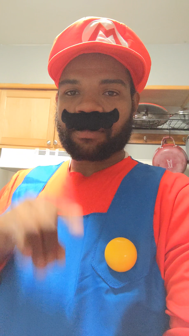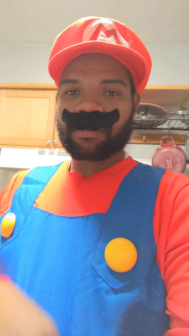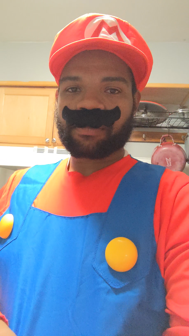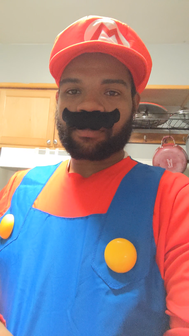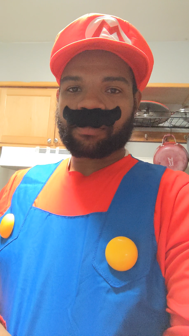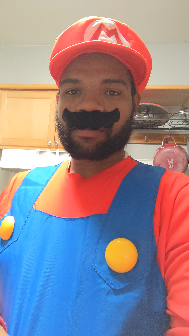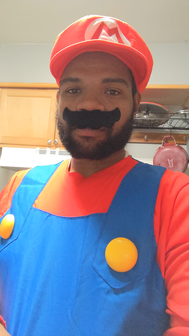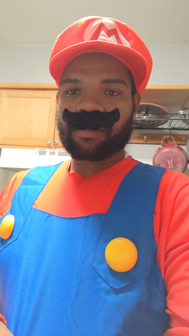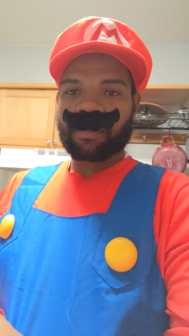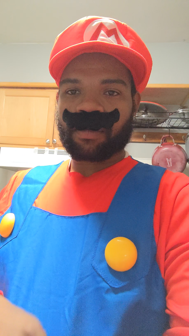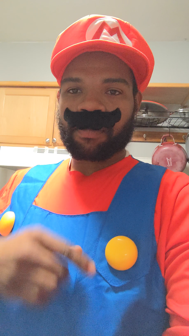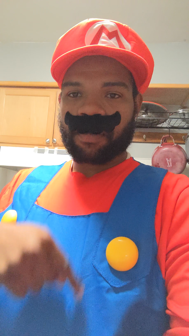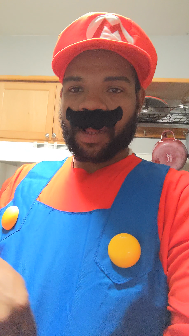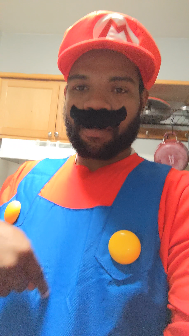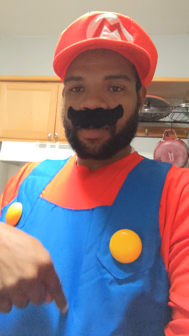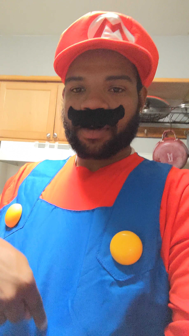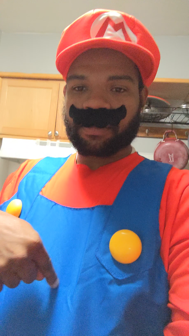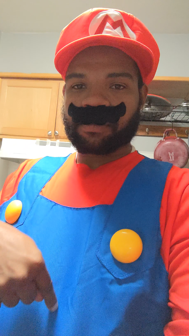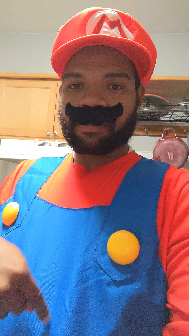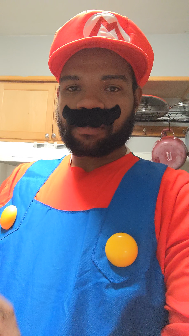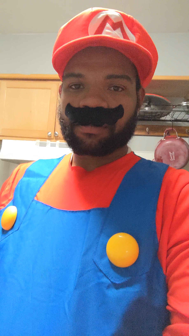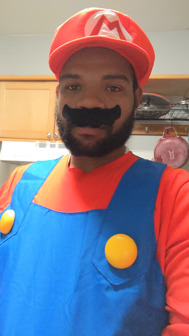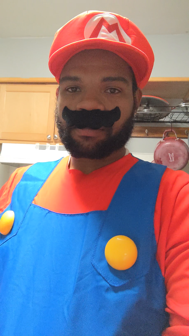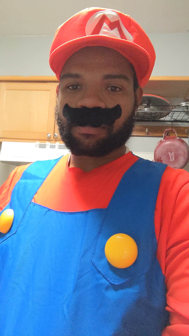belly button